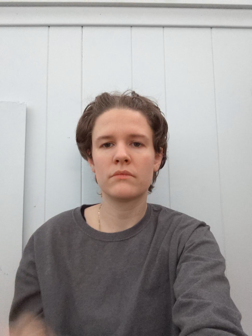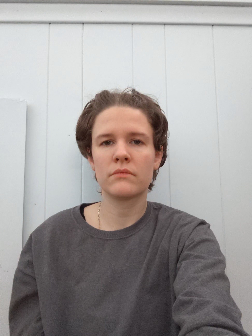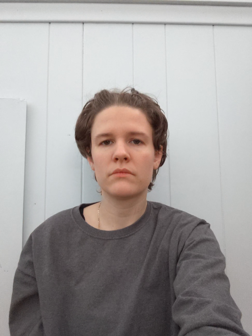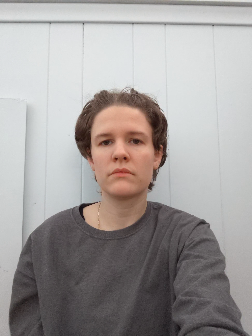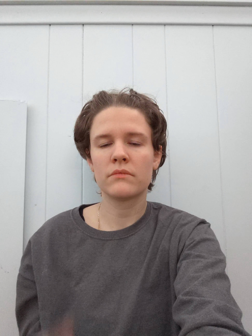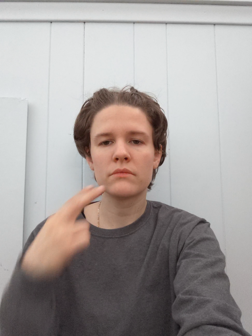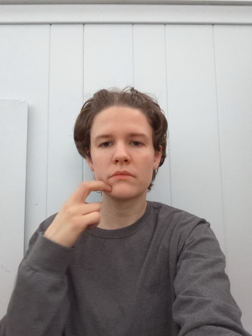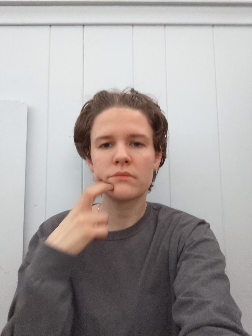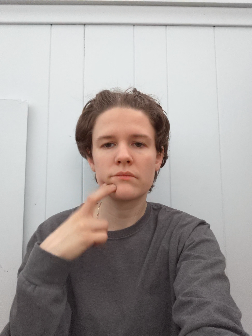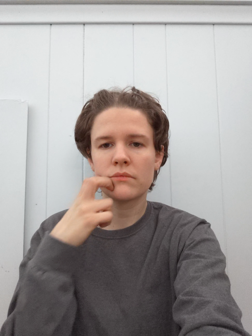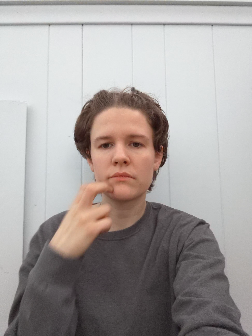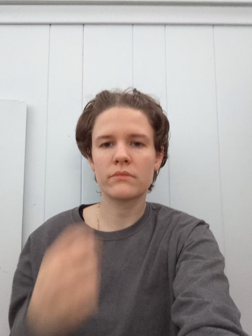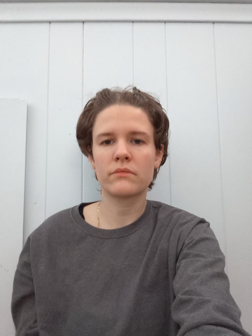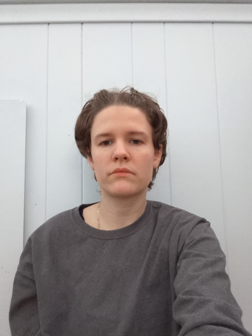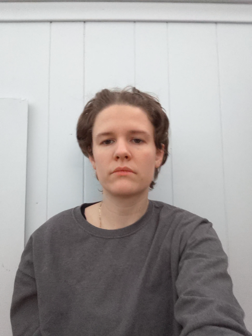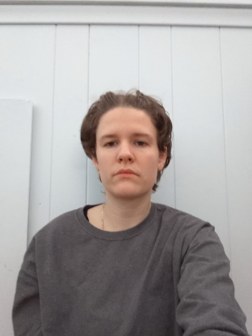gum